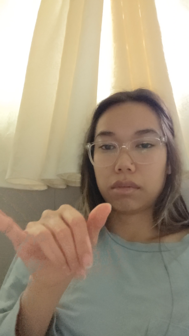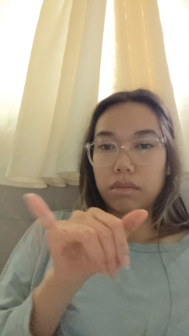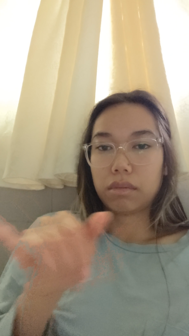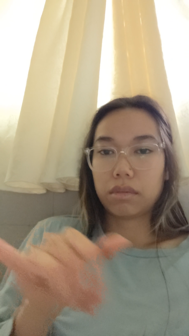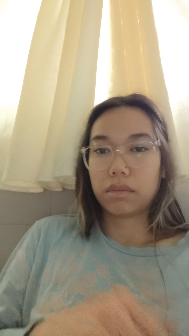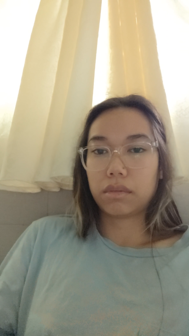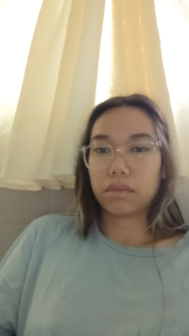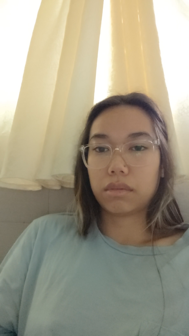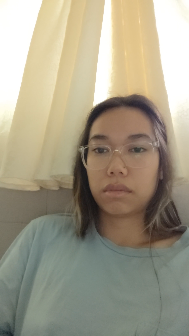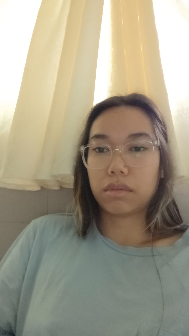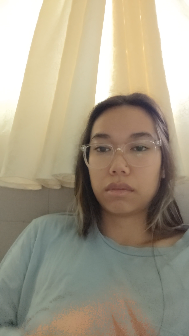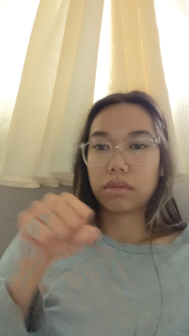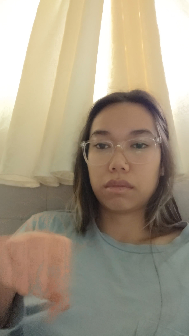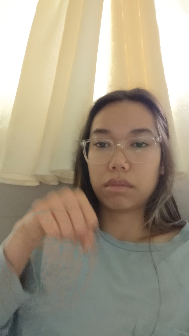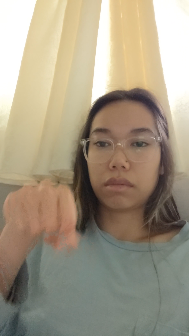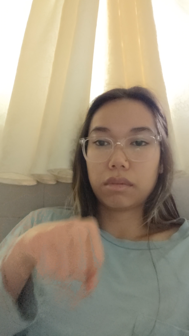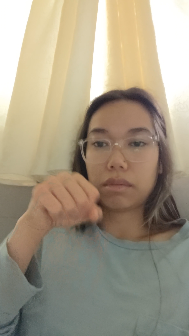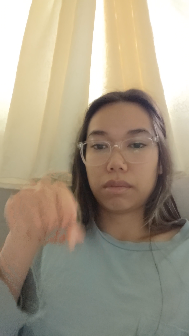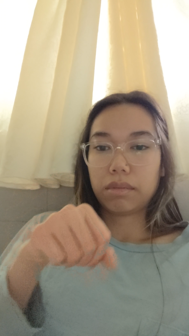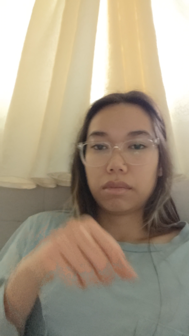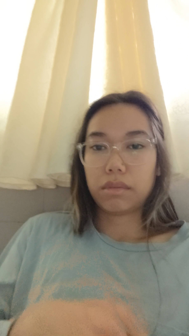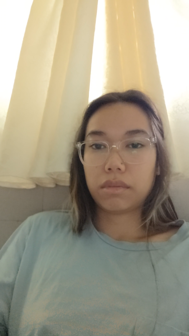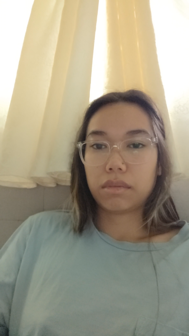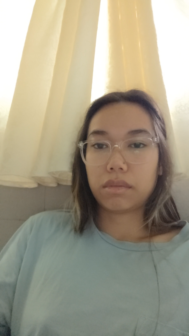bicycle